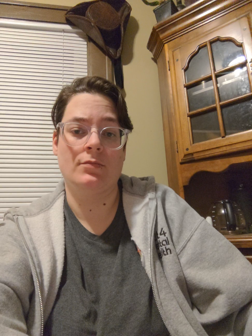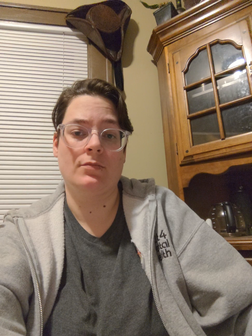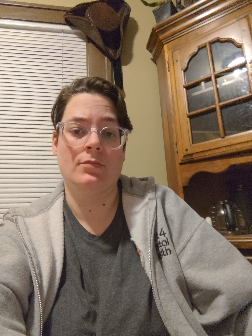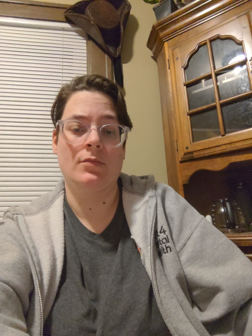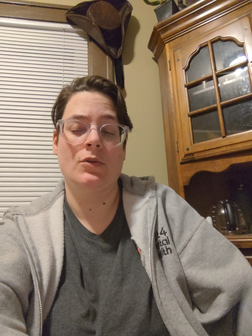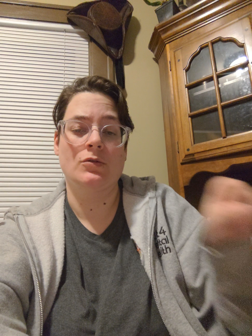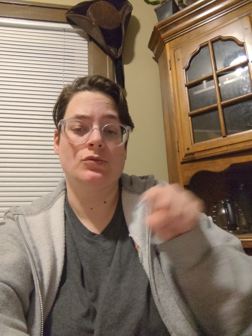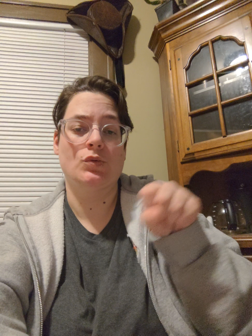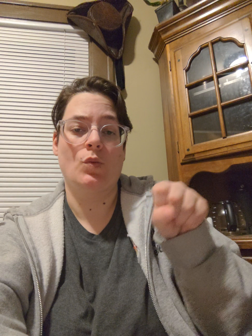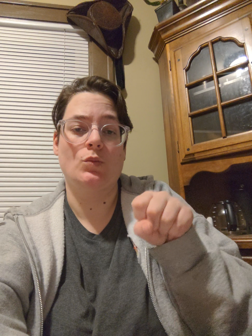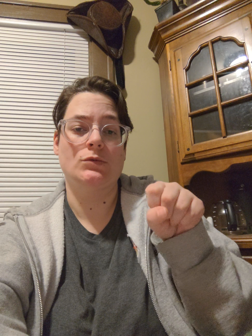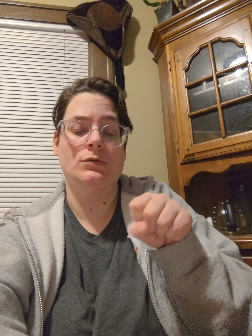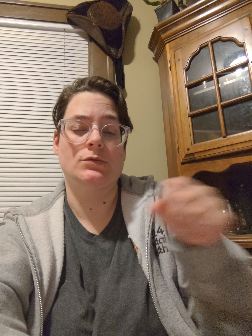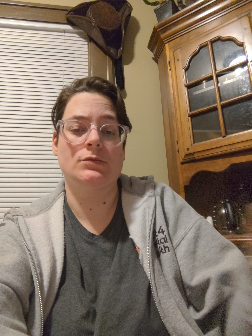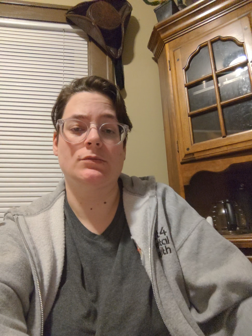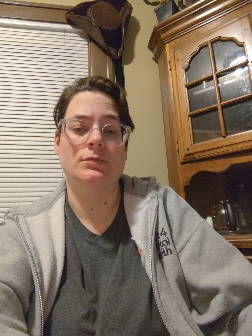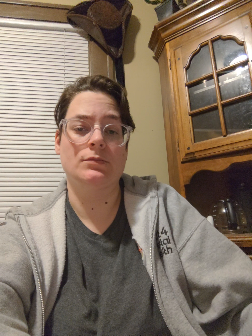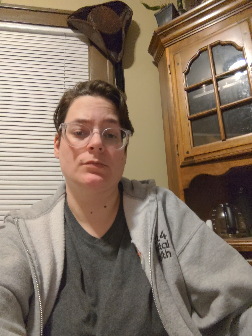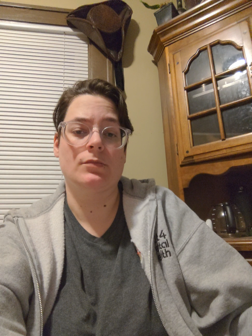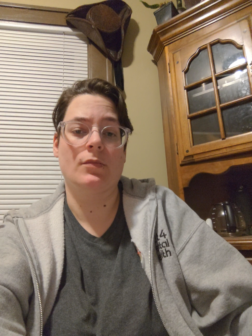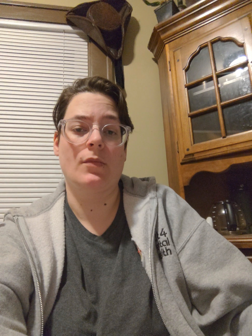shoe